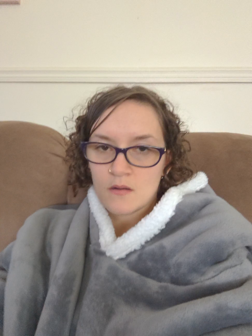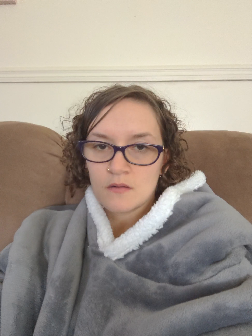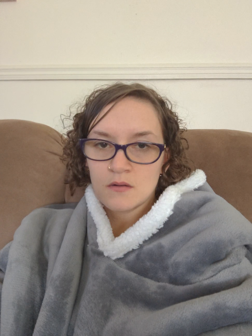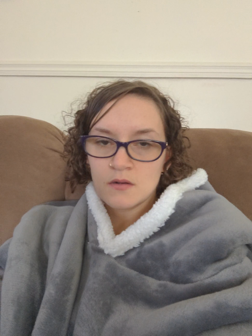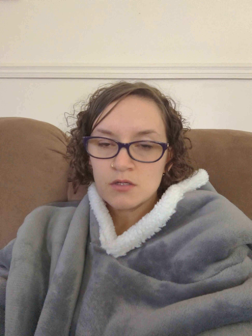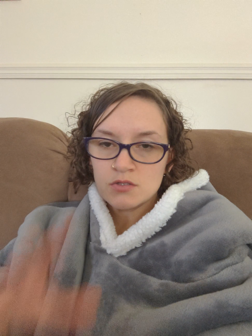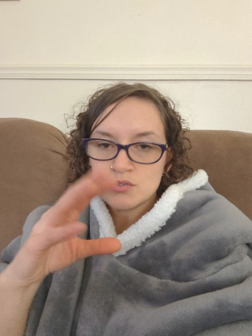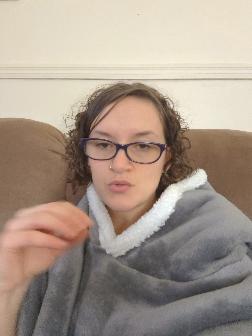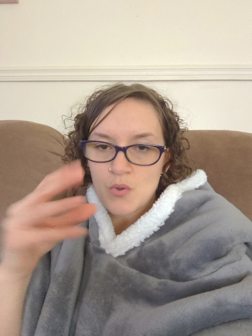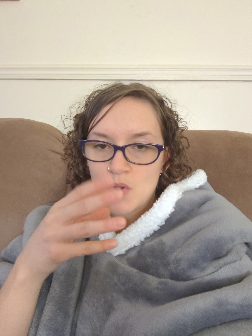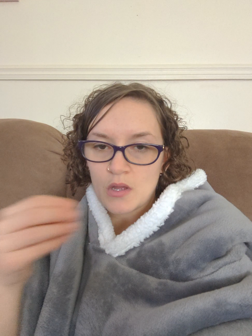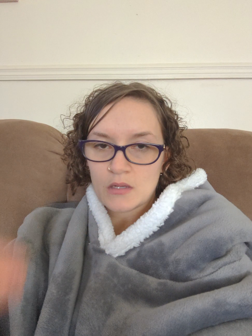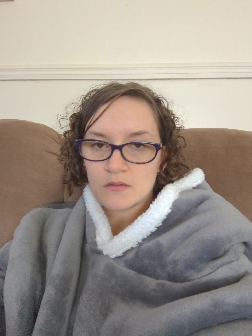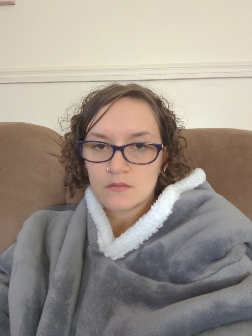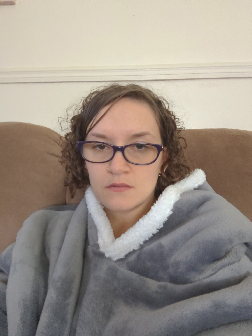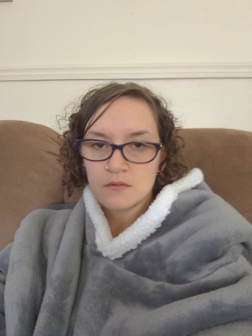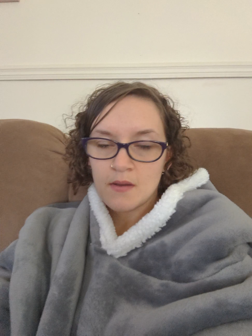story